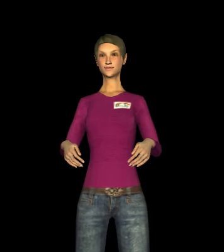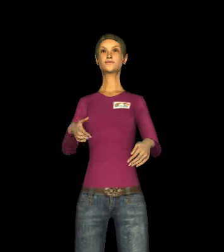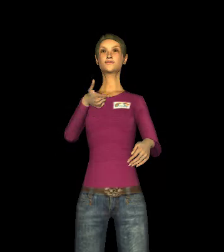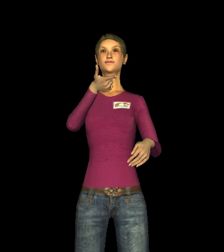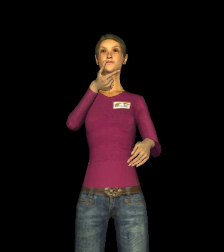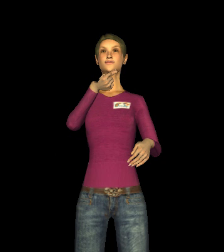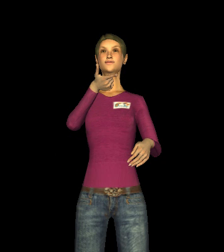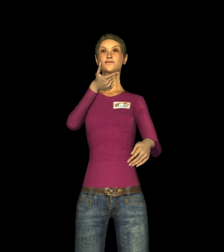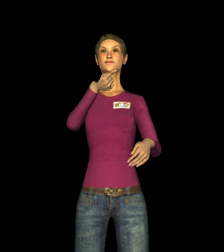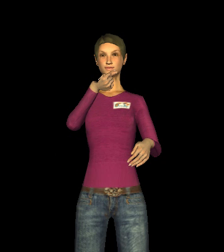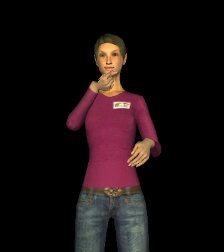زوج